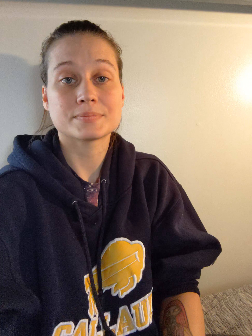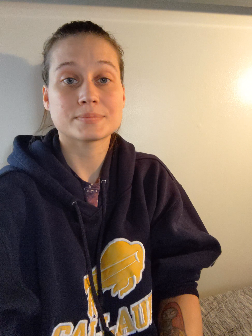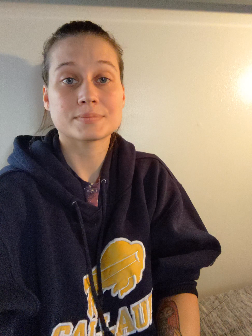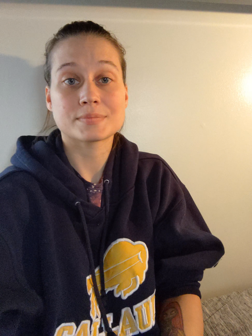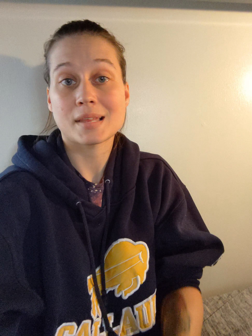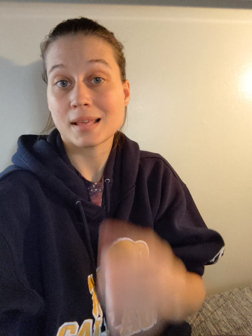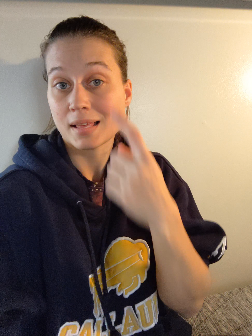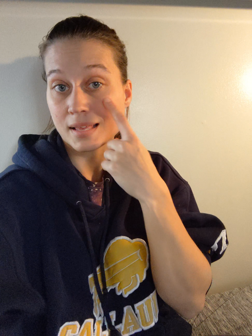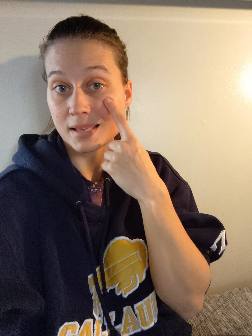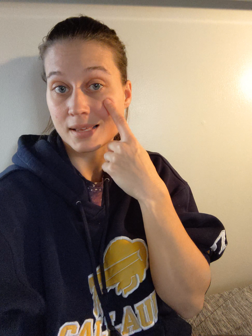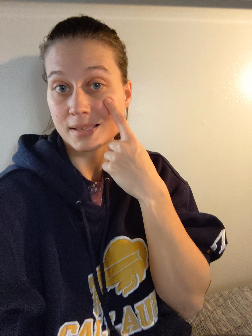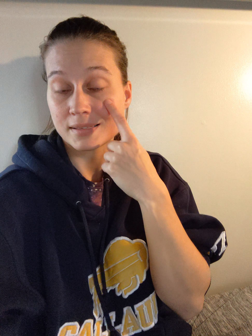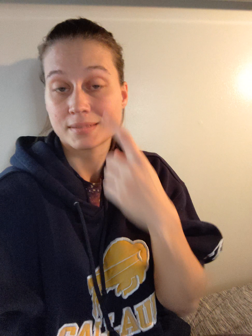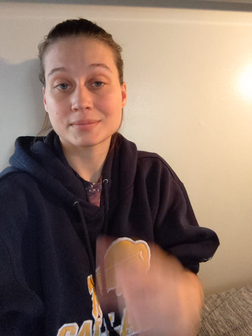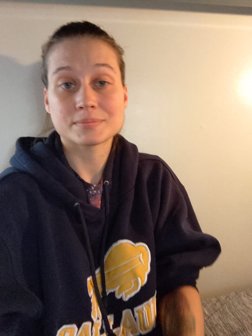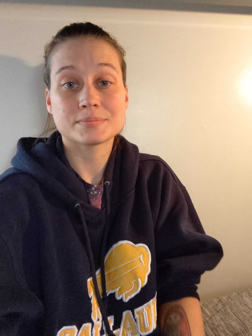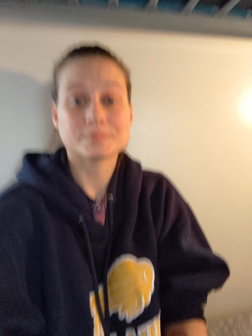eye